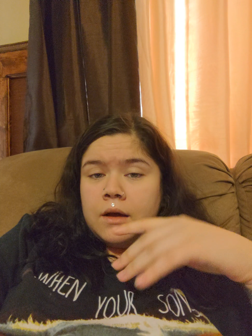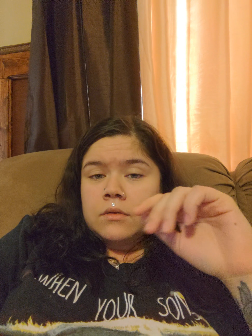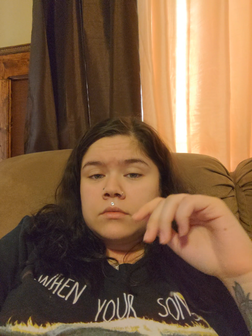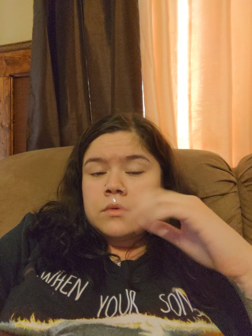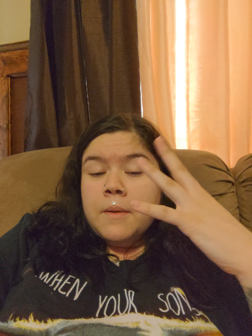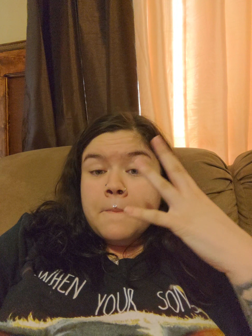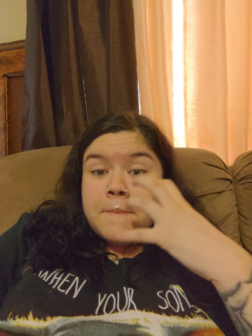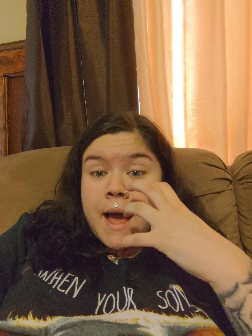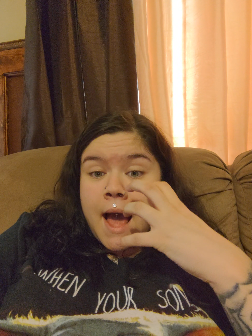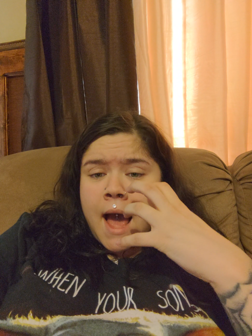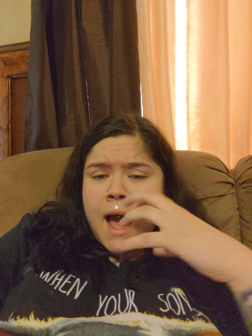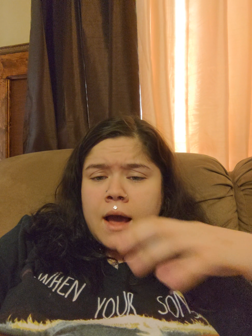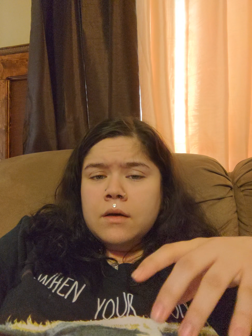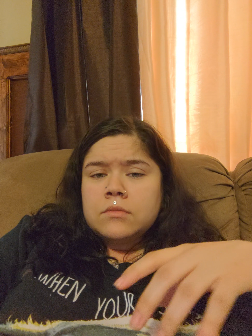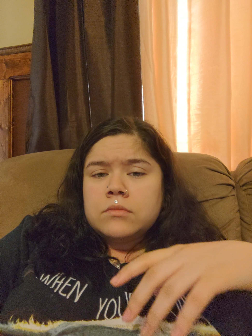mad